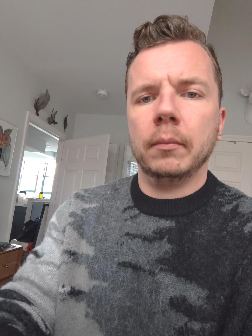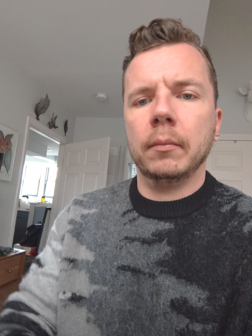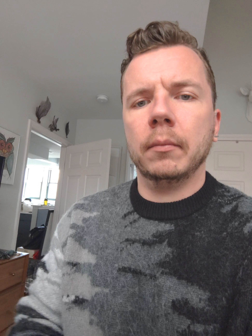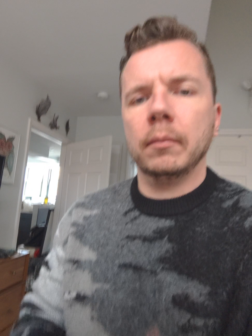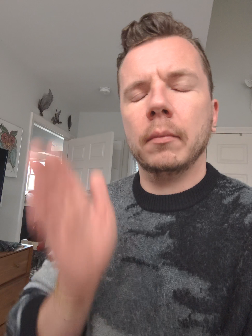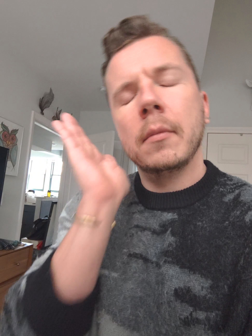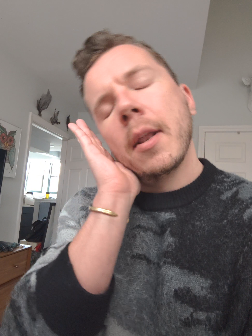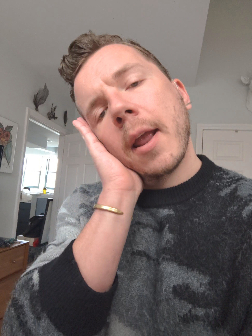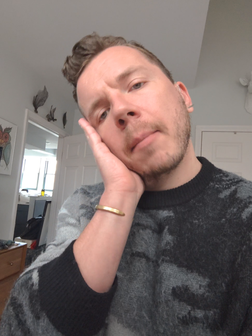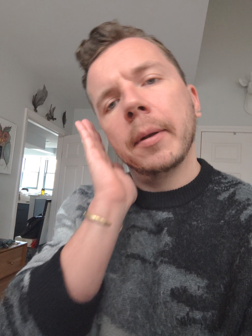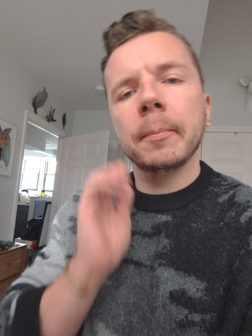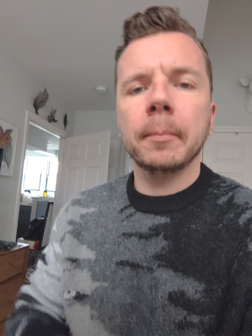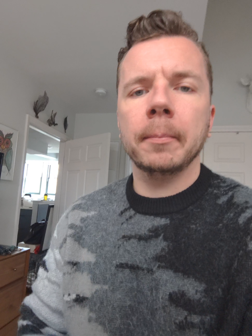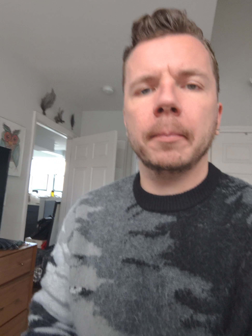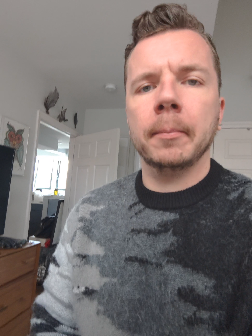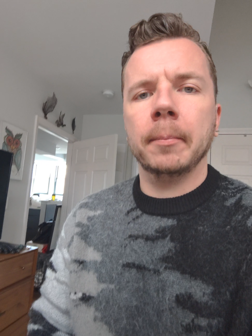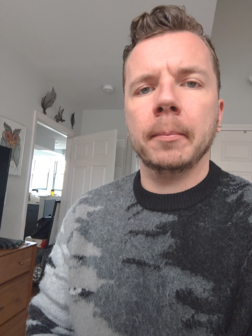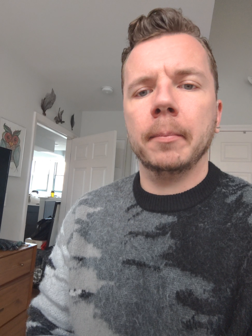nap